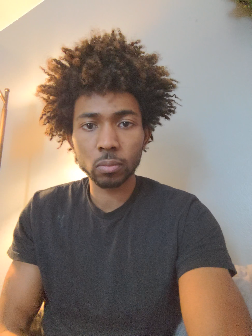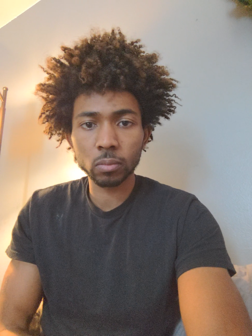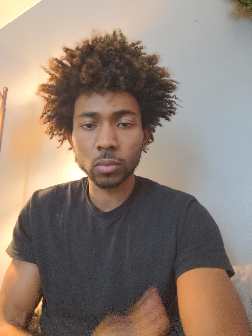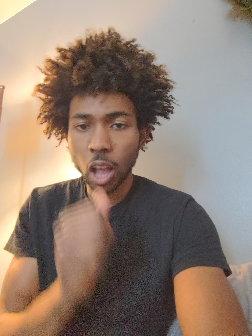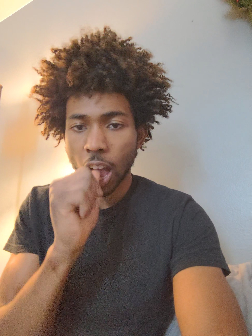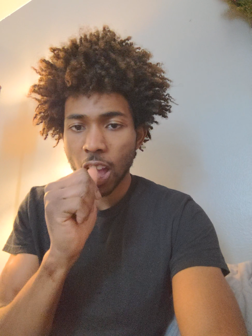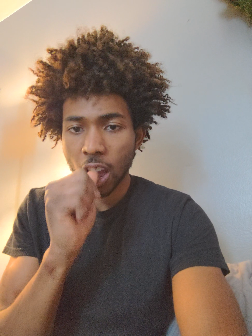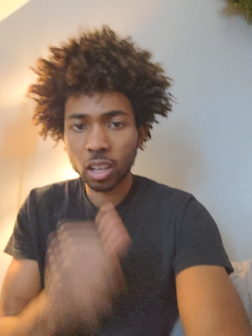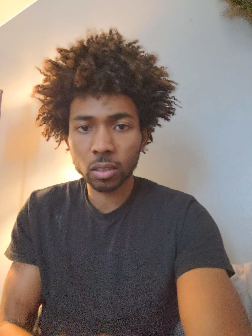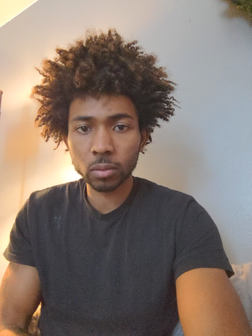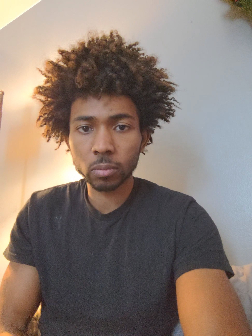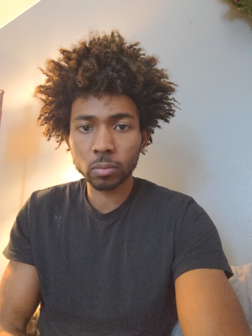nuts